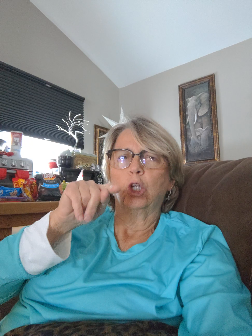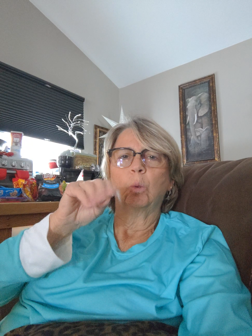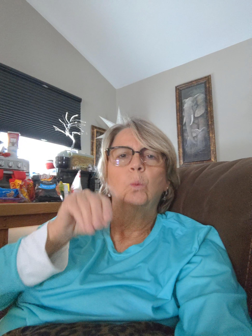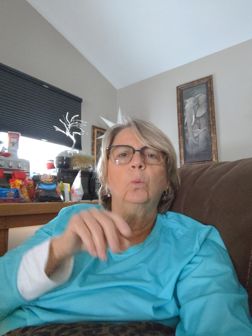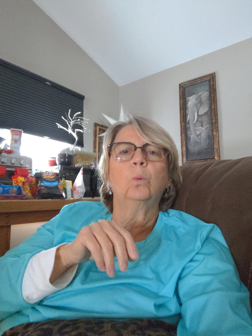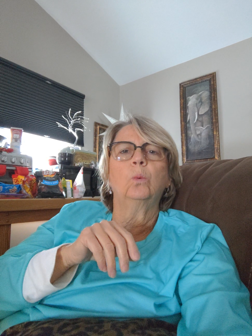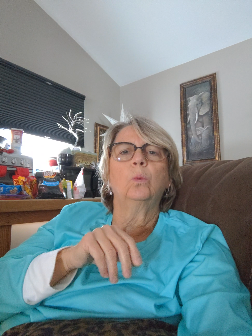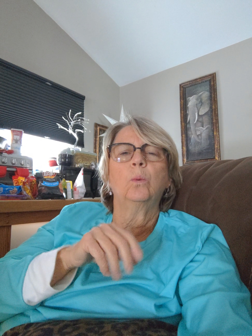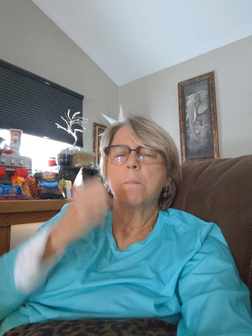into